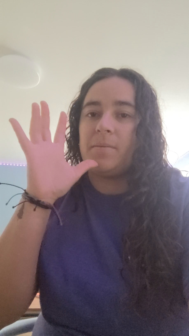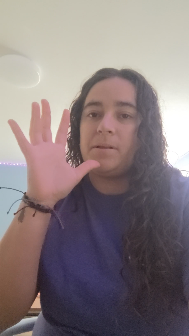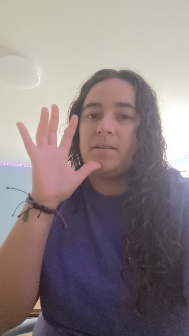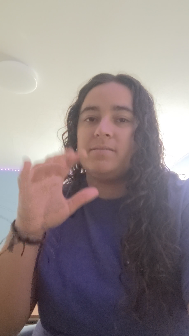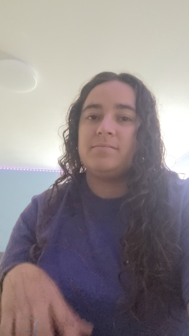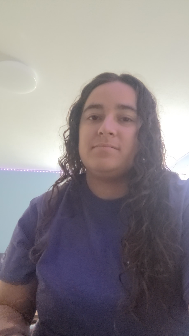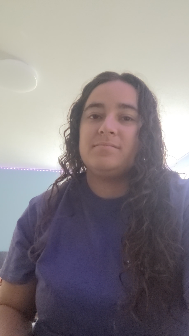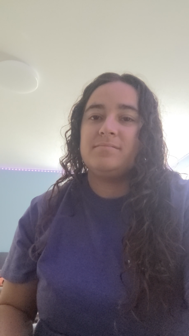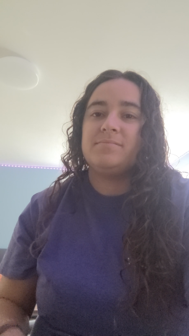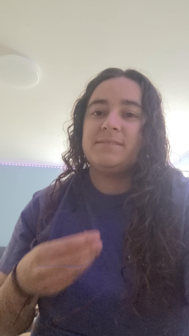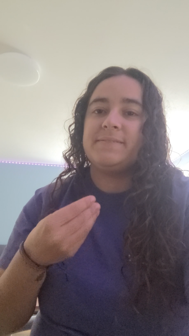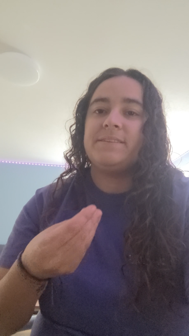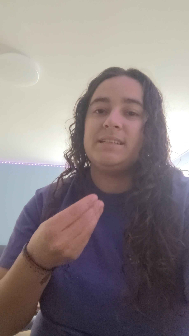feed